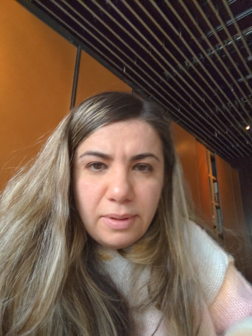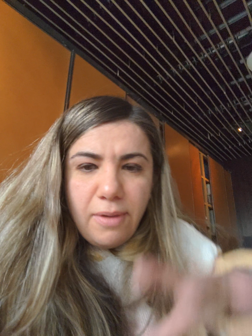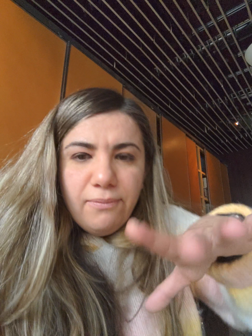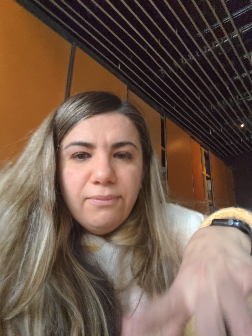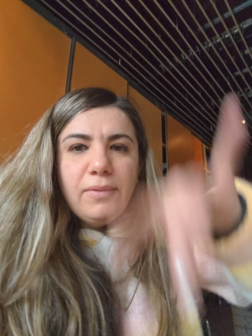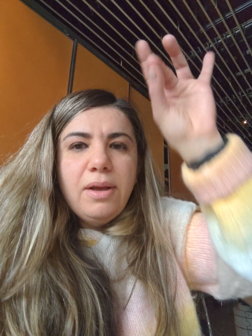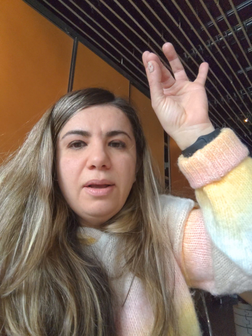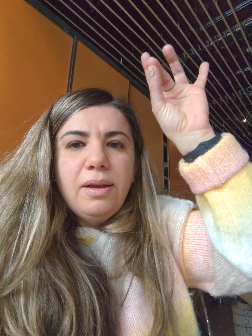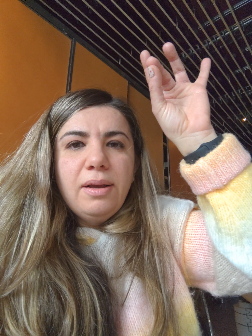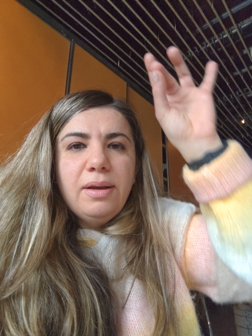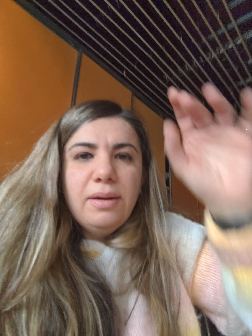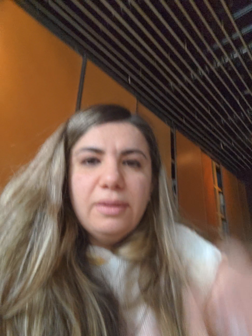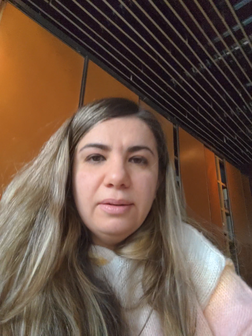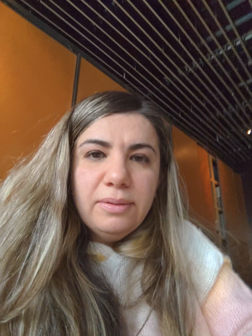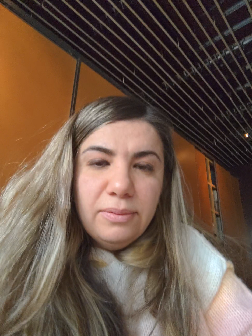find